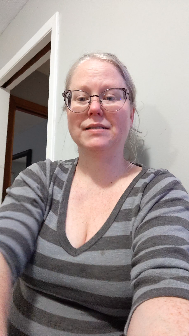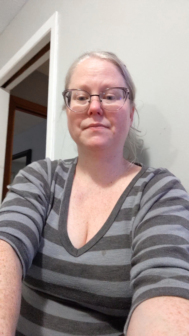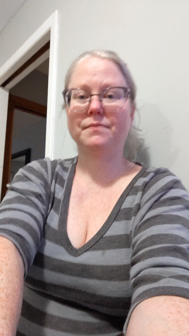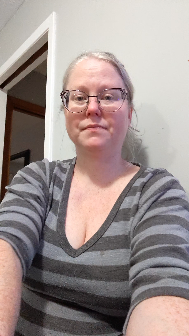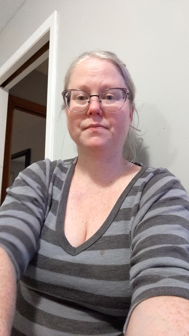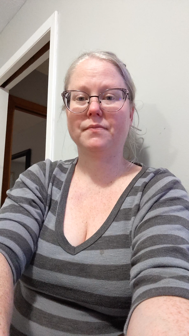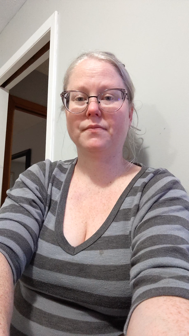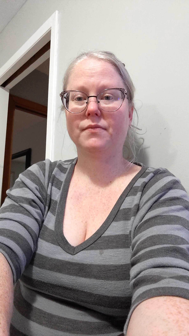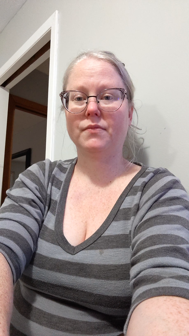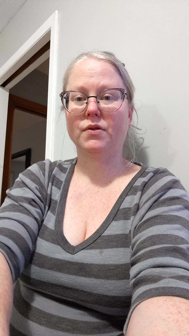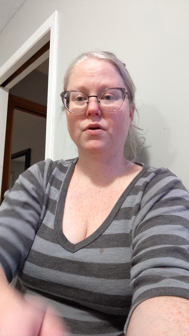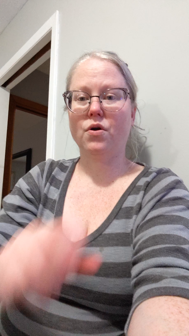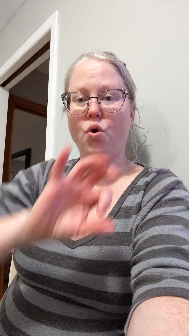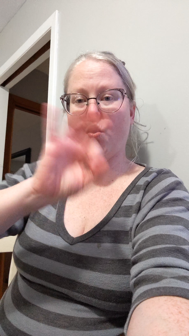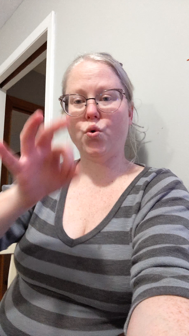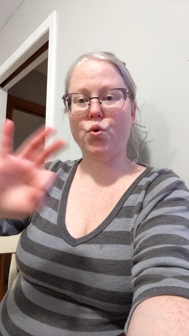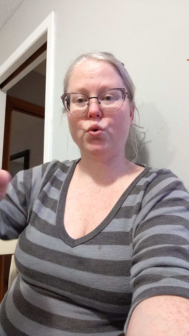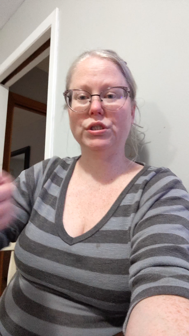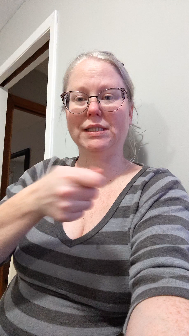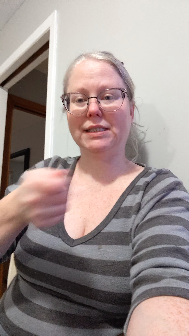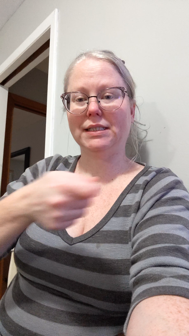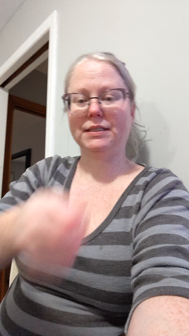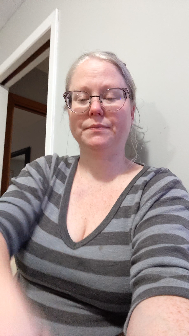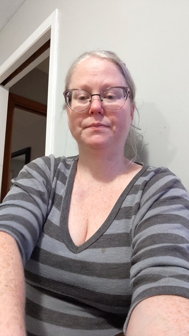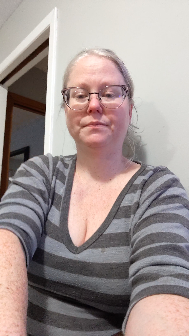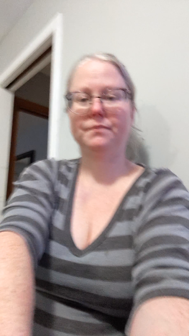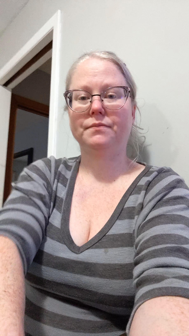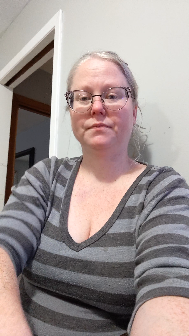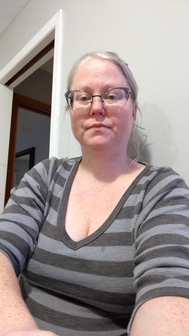hose